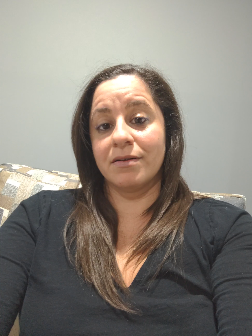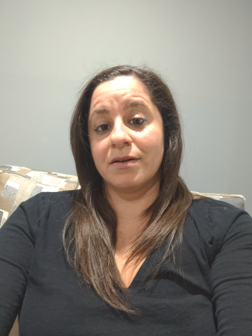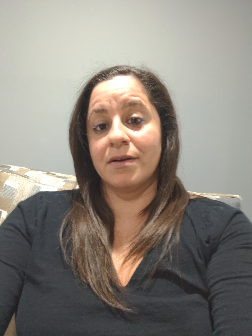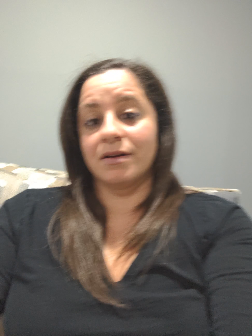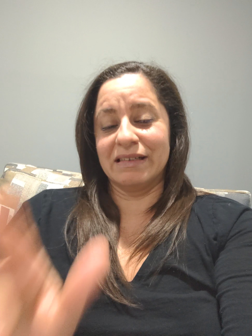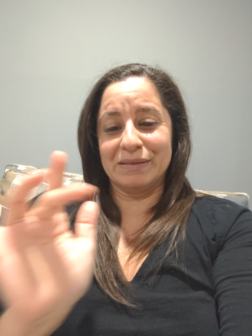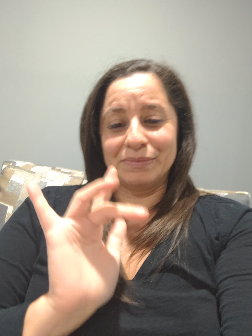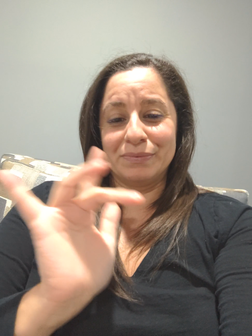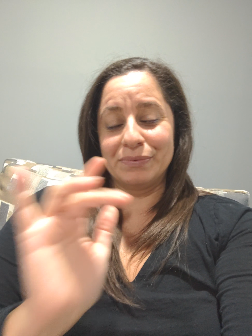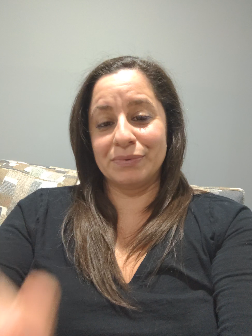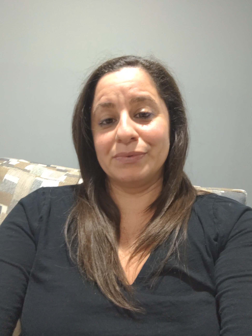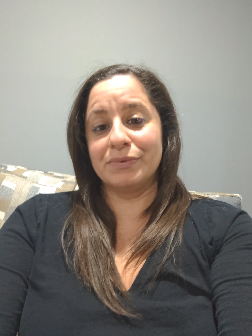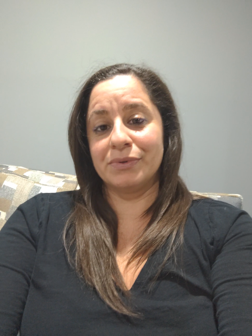yucky